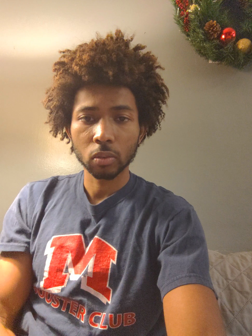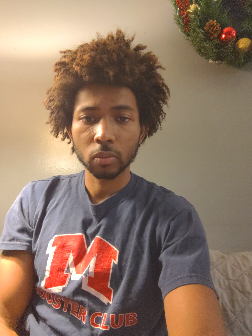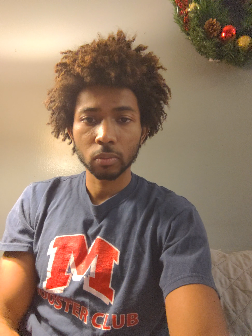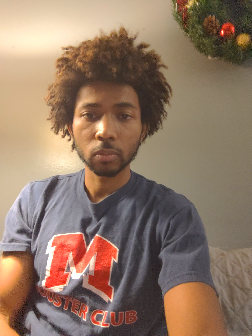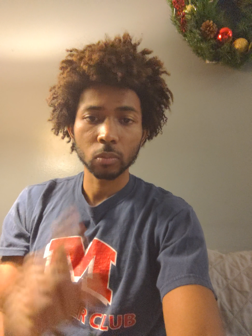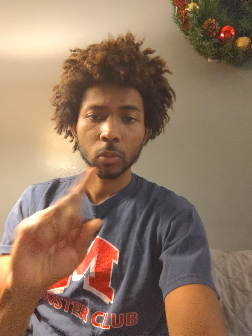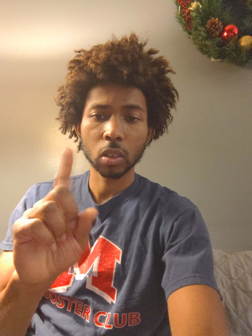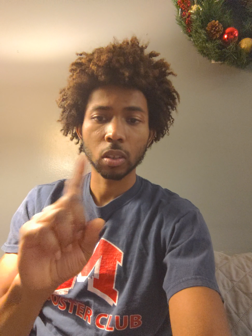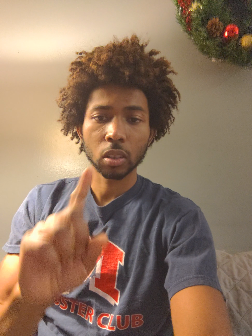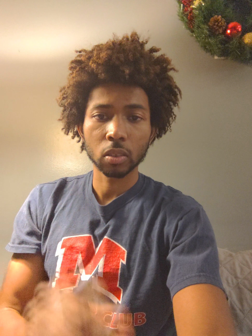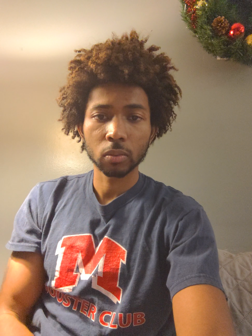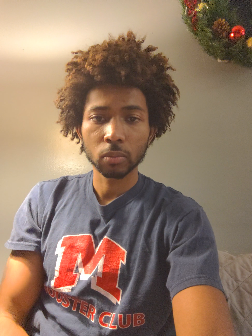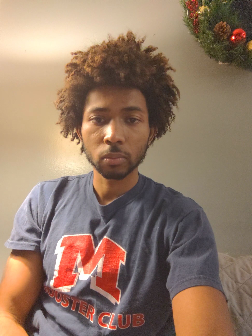where